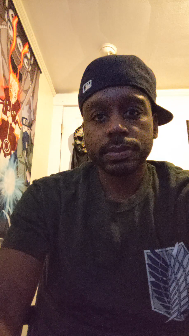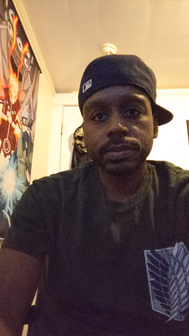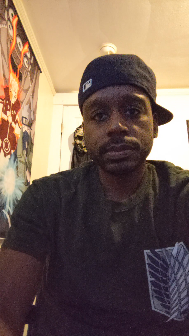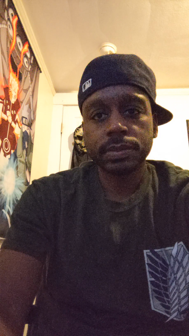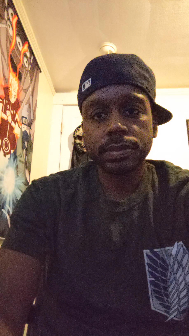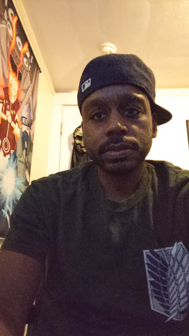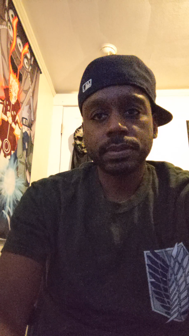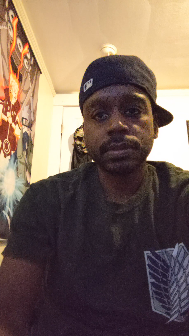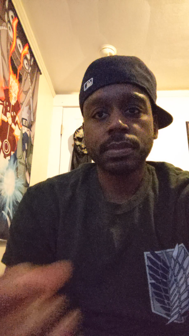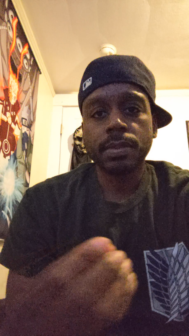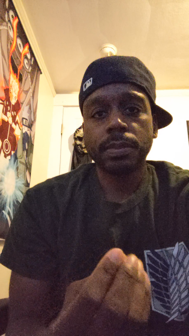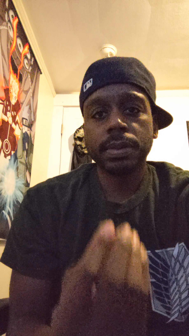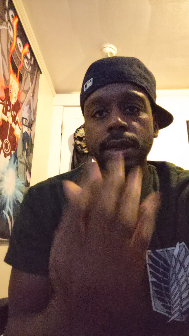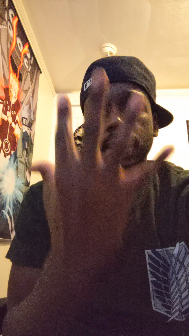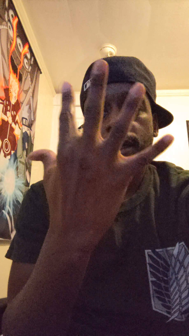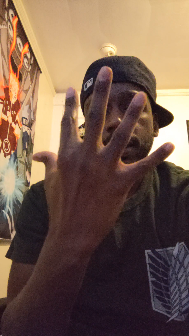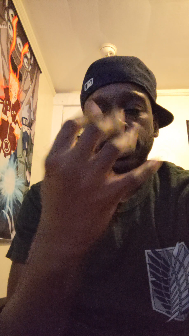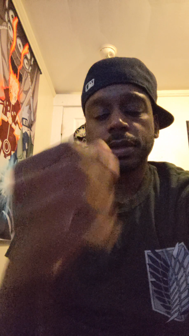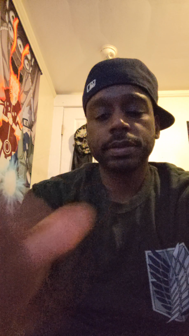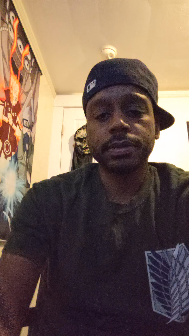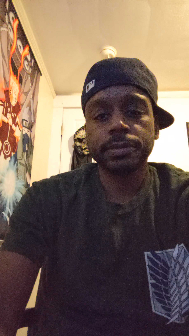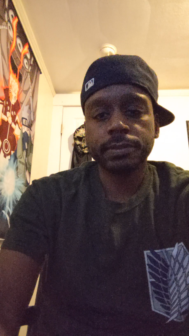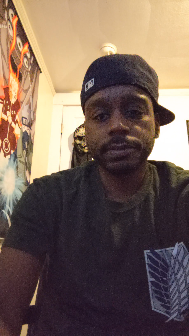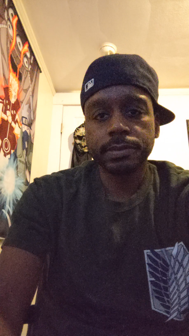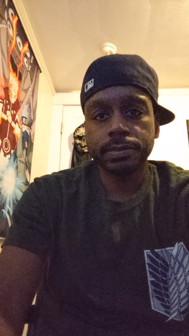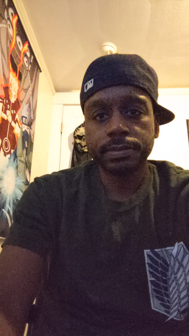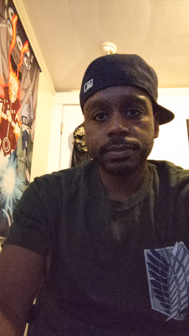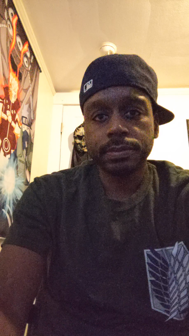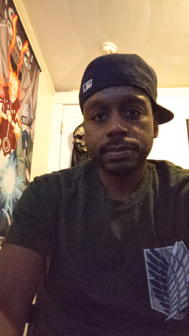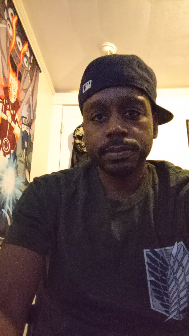plants